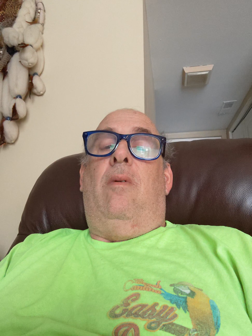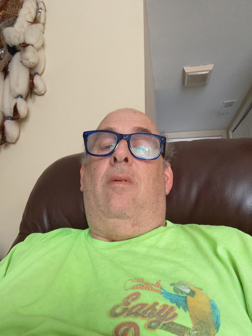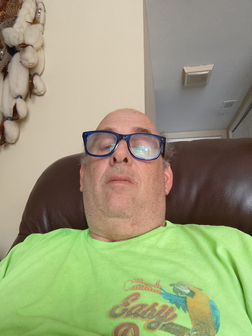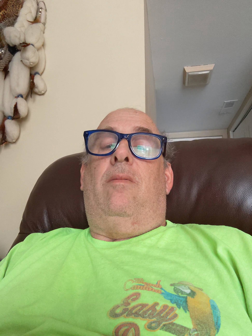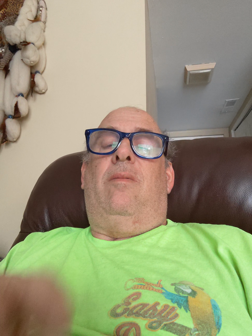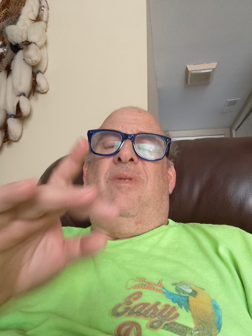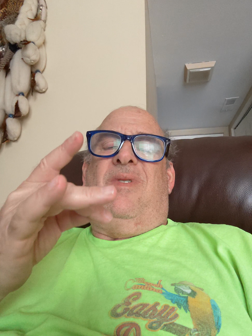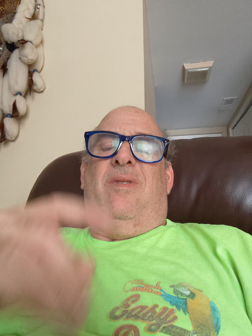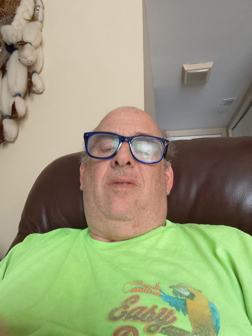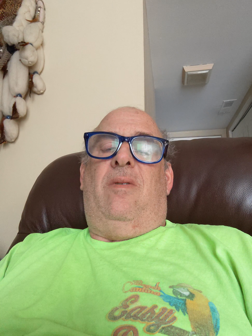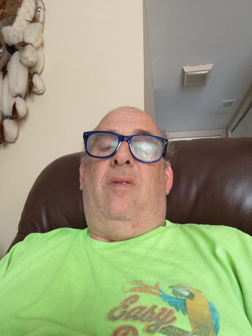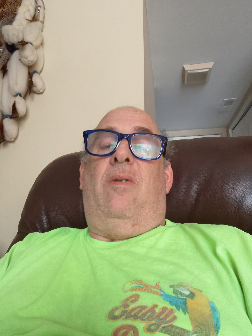sticky